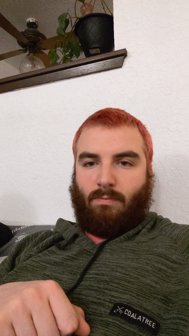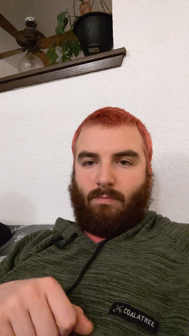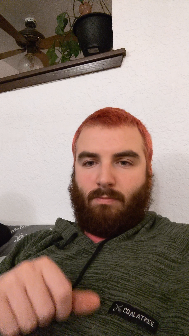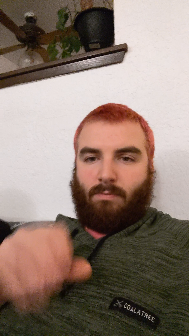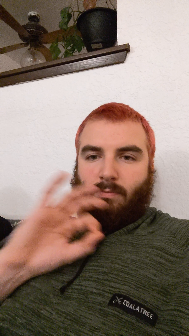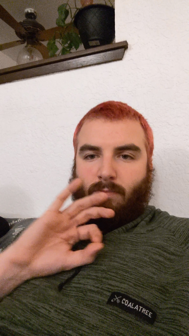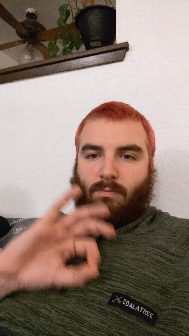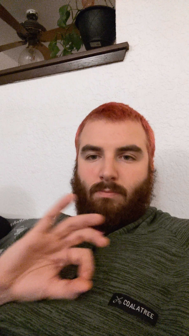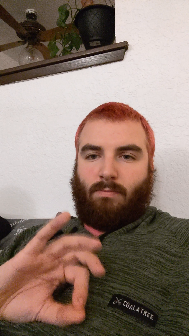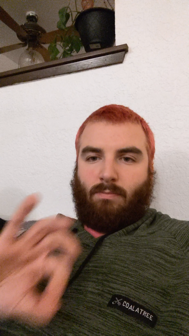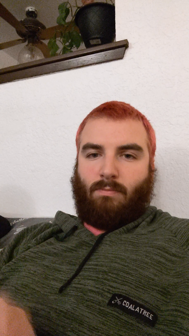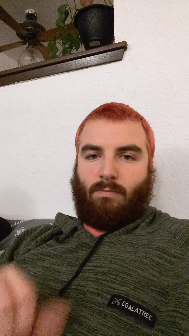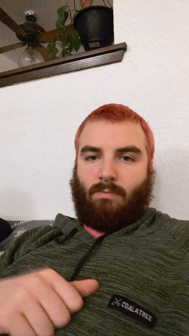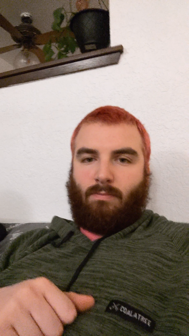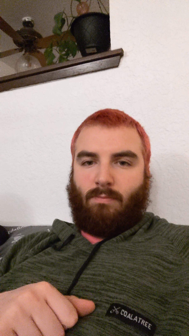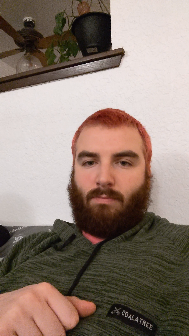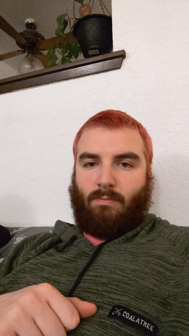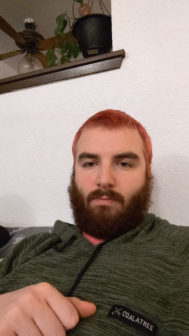button